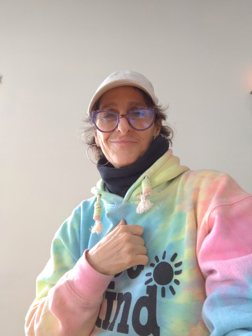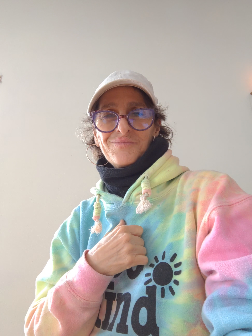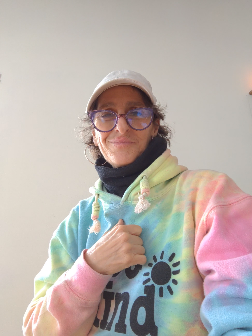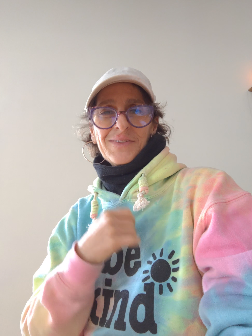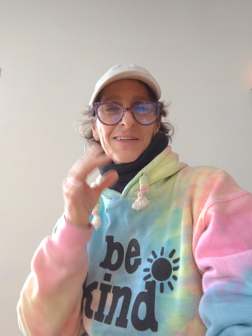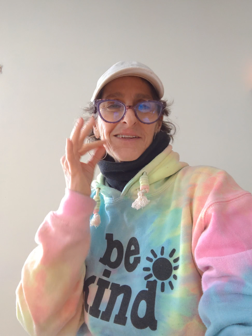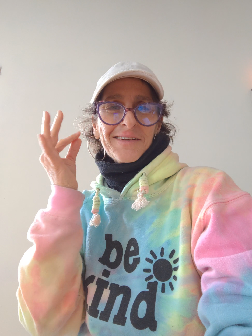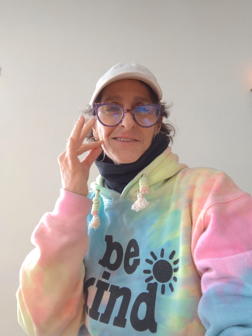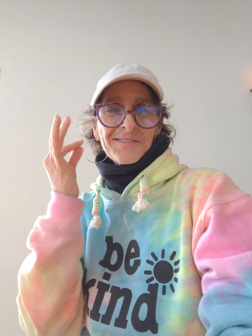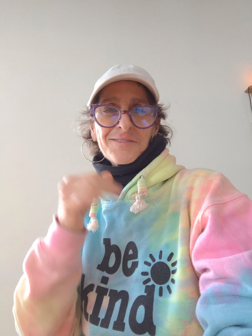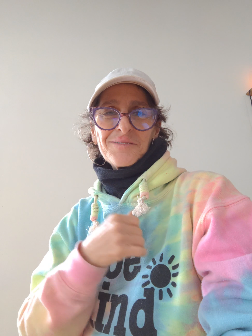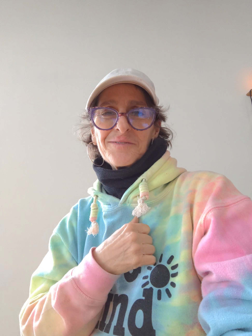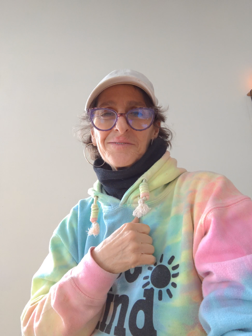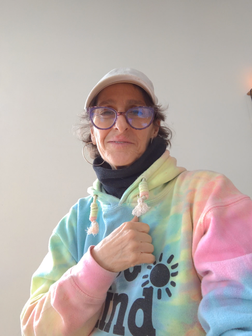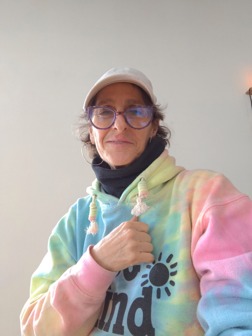cat